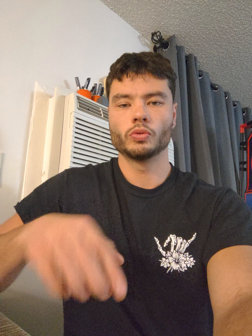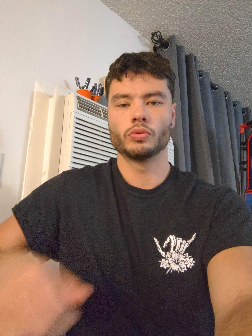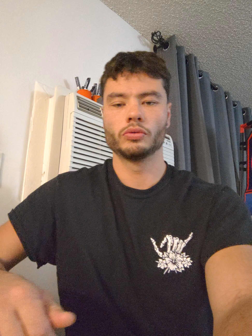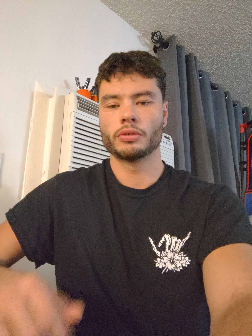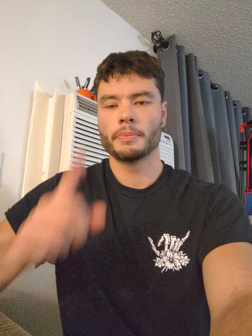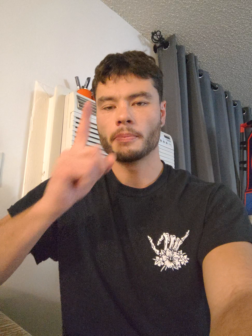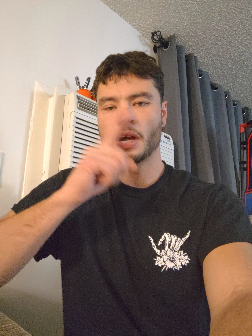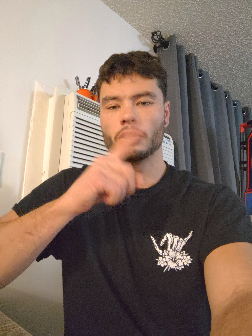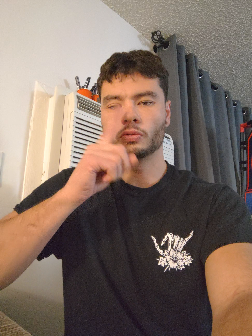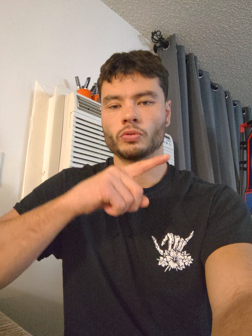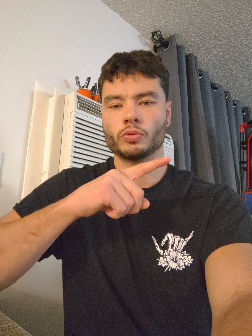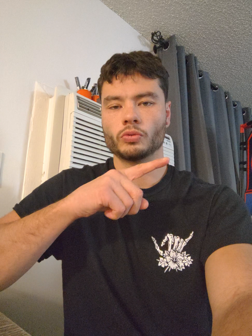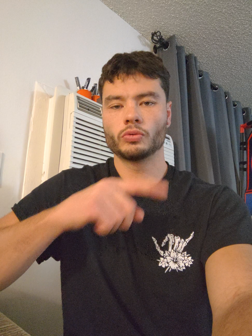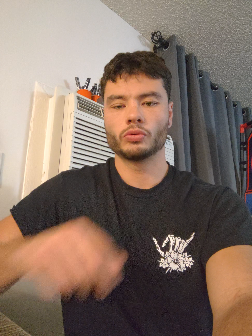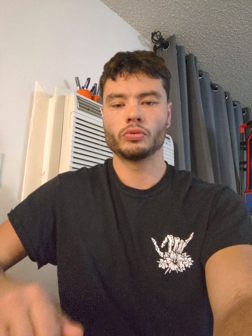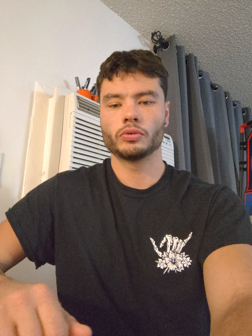mouse